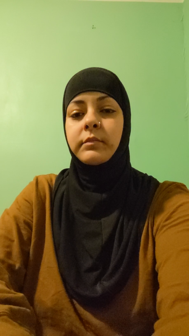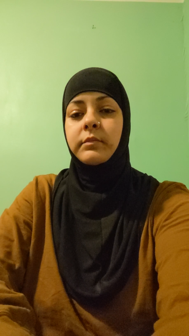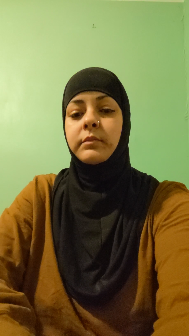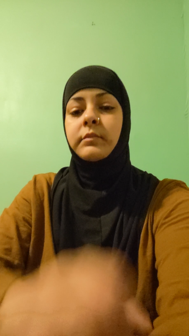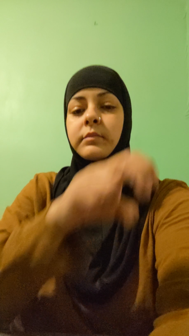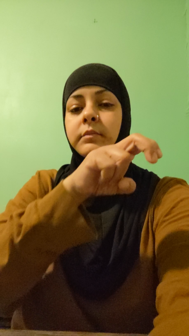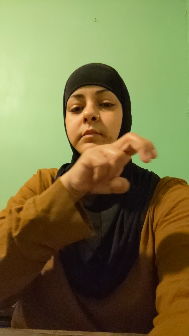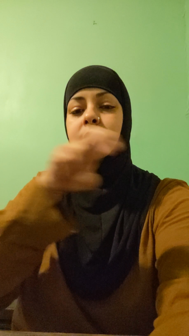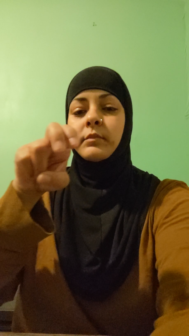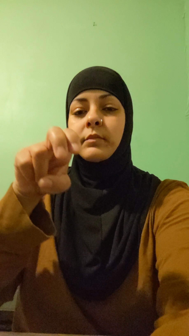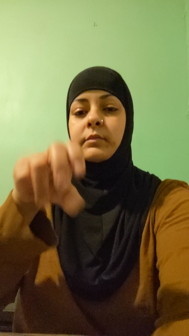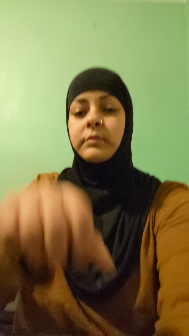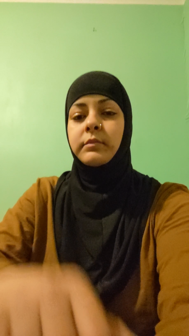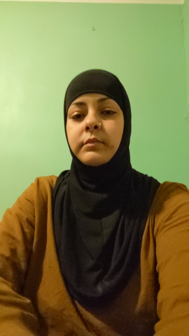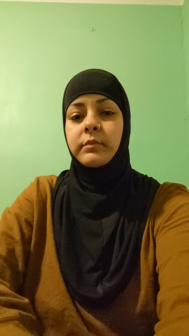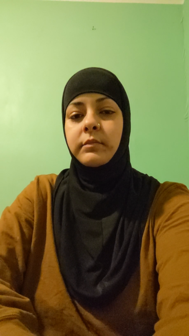porch